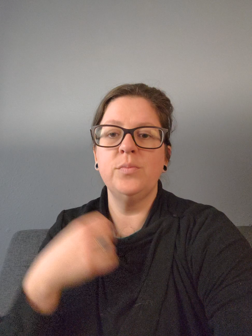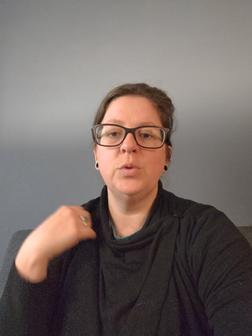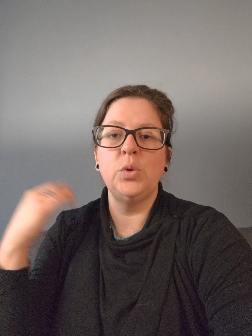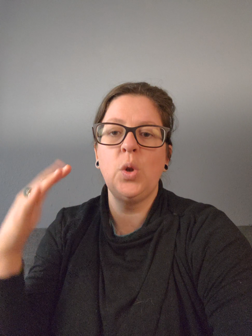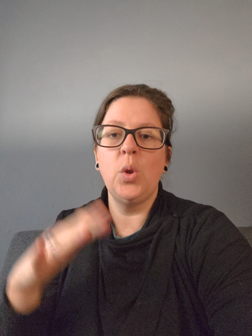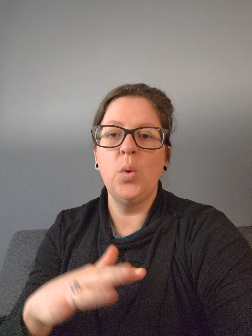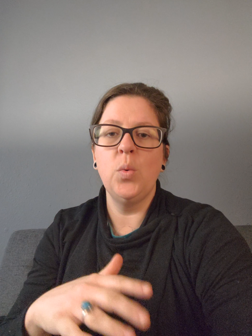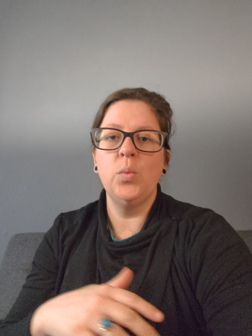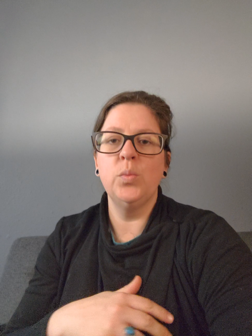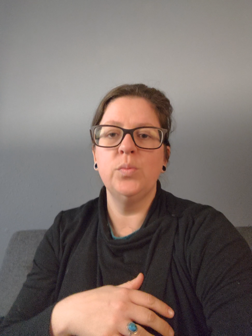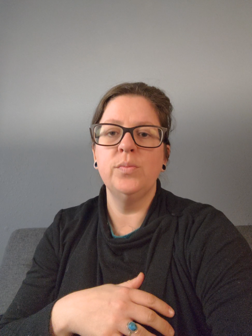snow